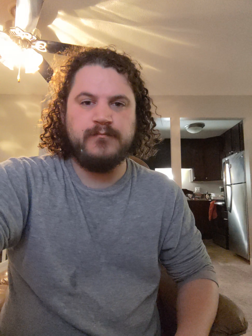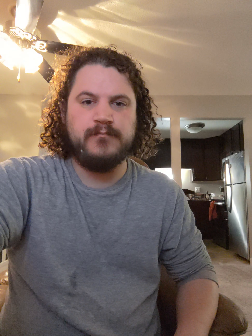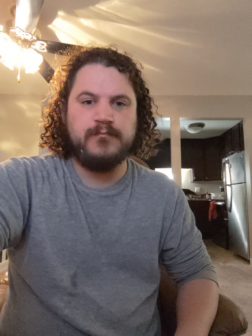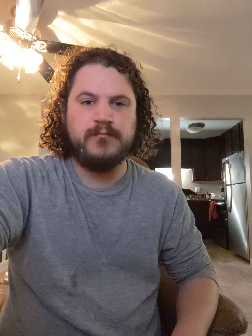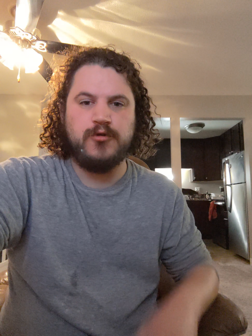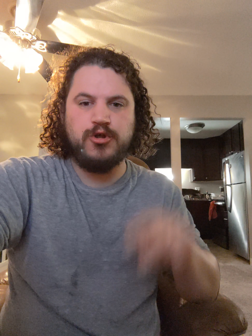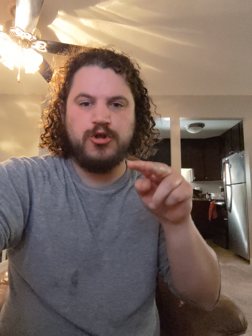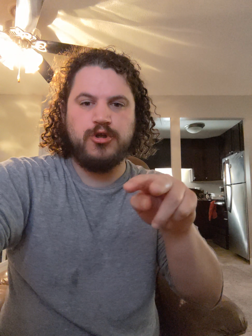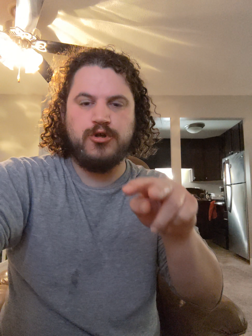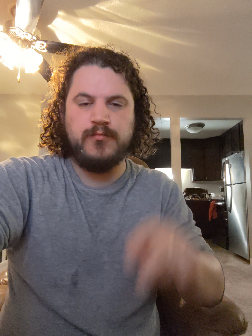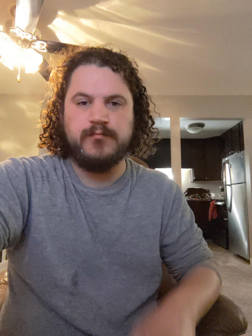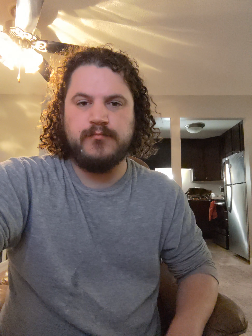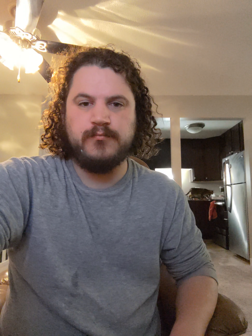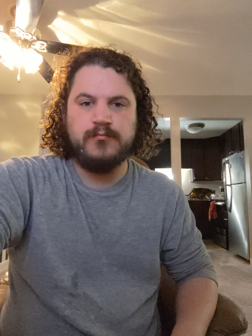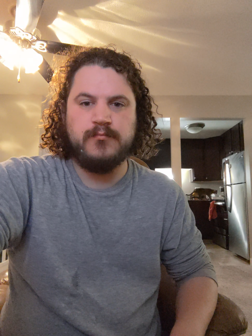look